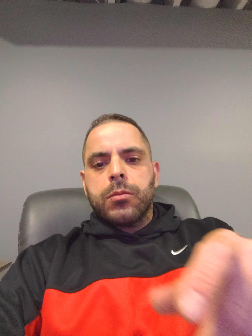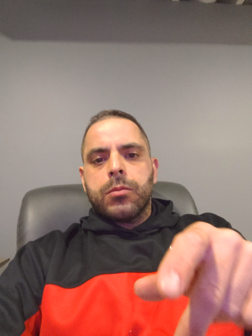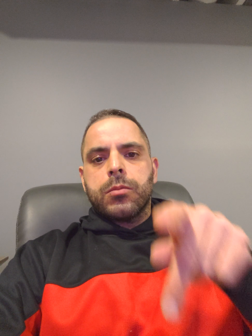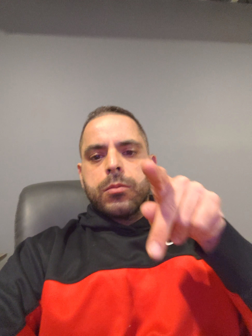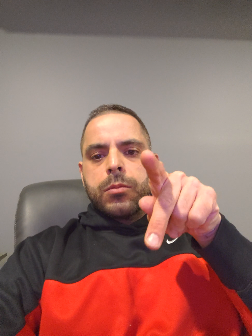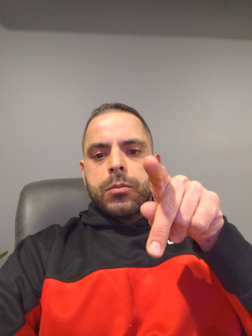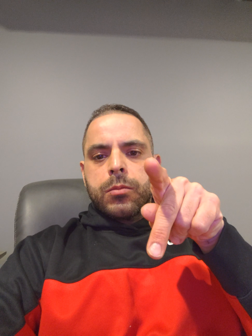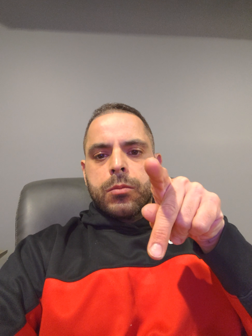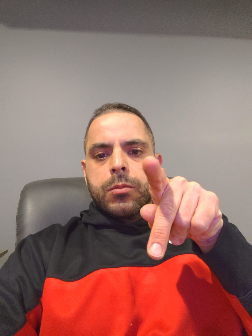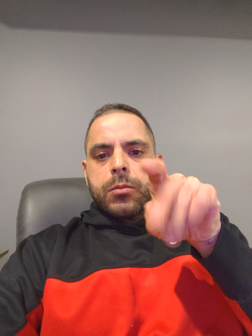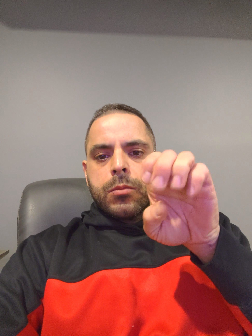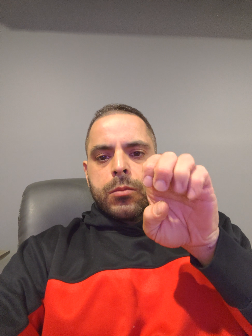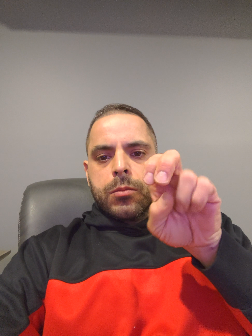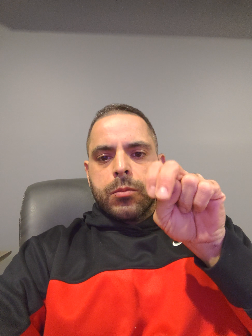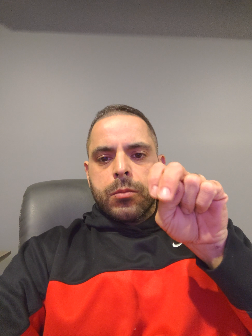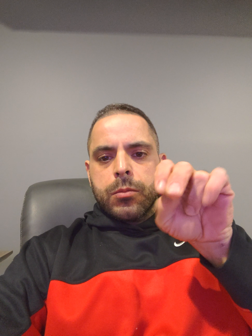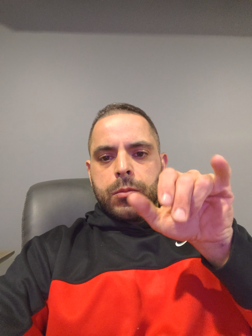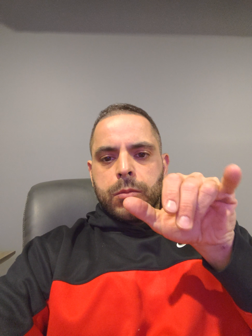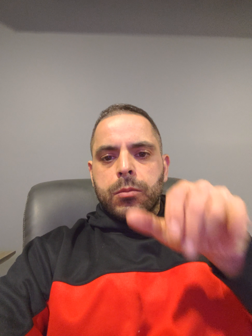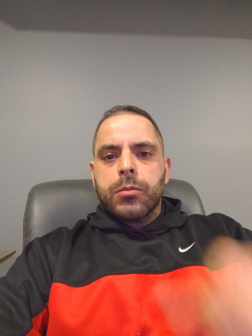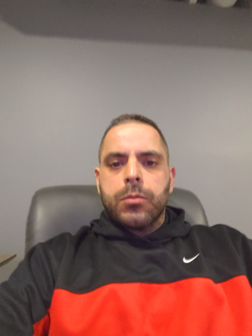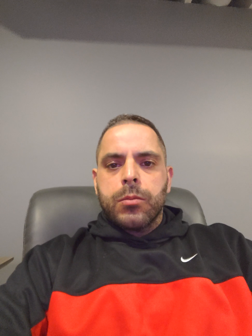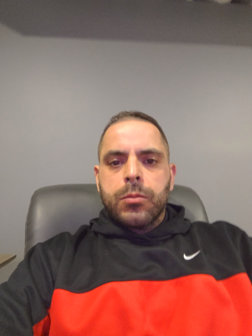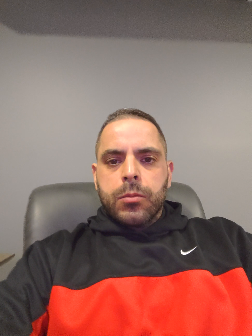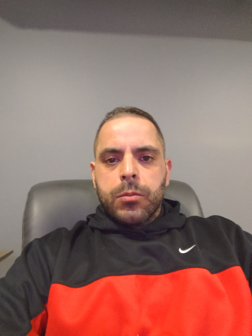penny